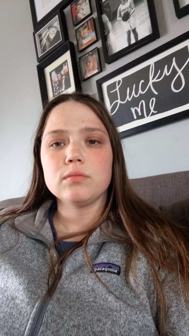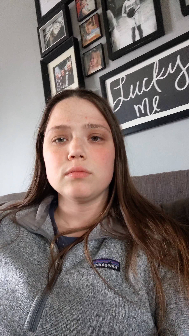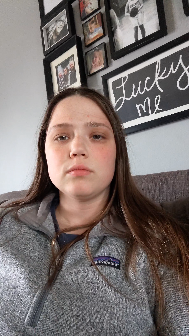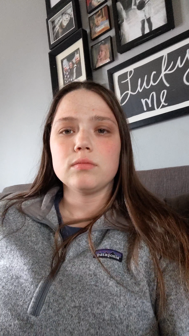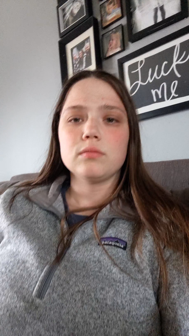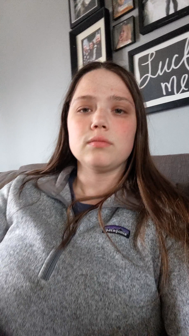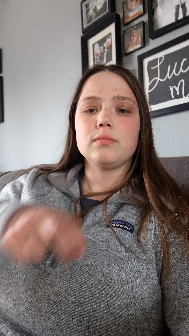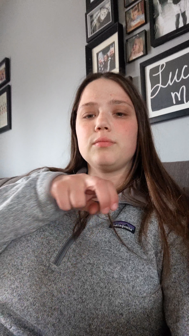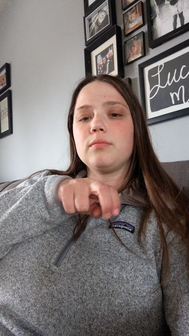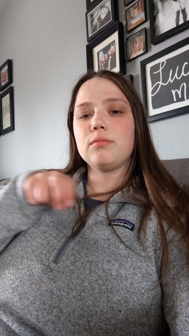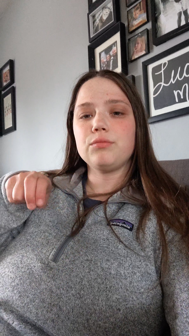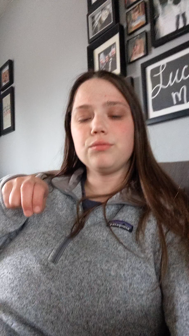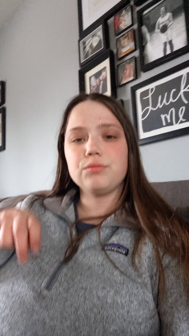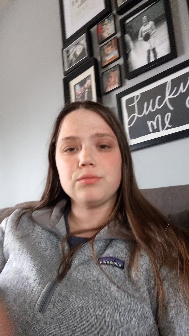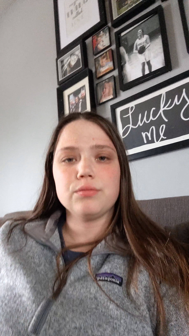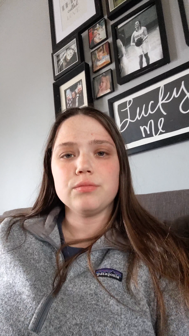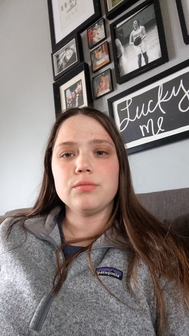bench